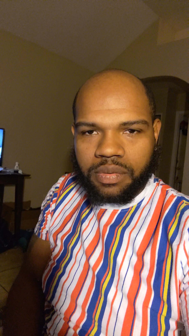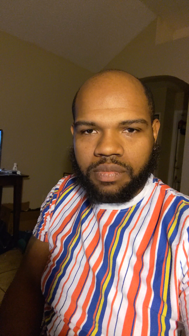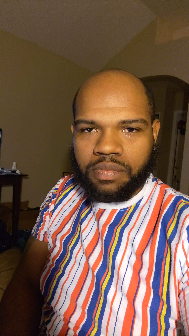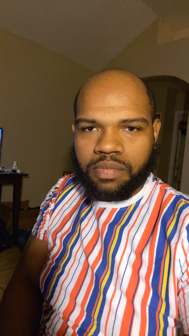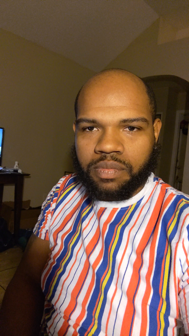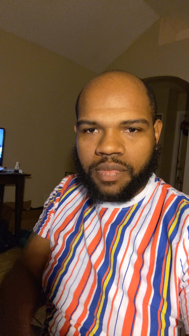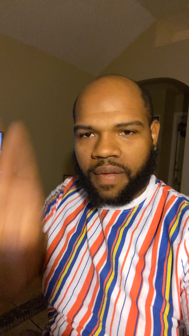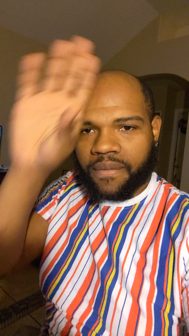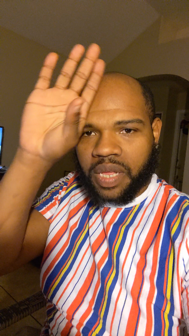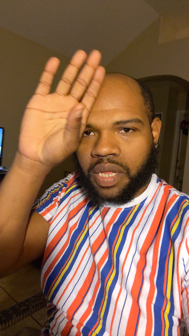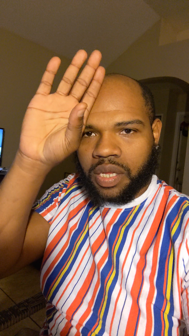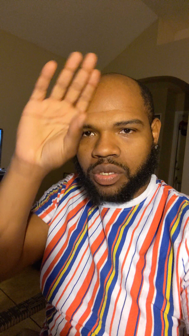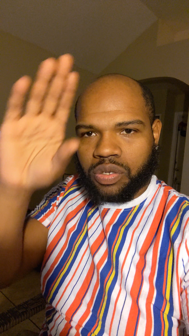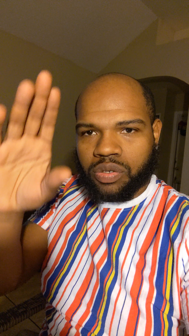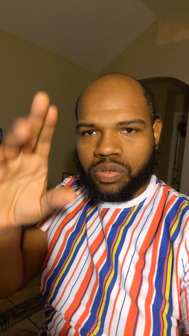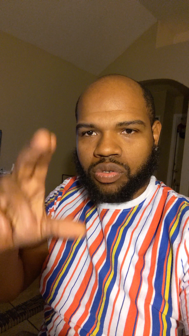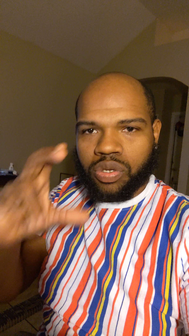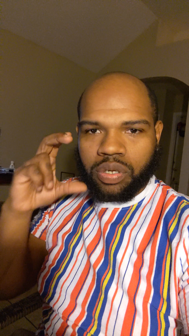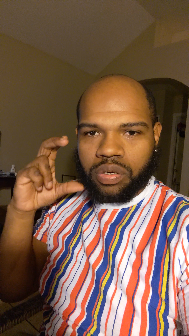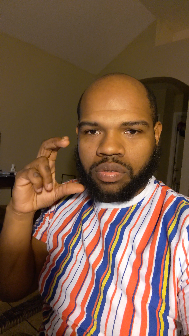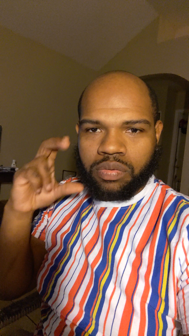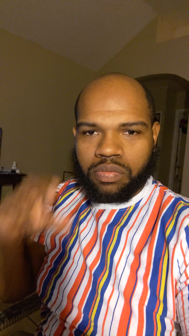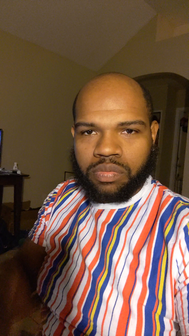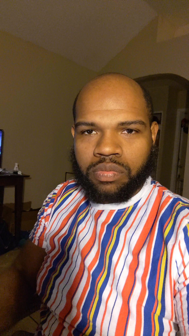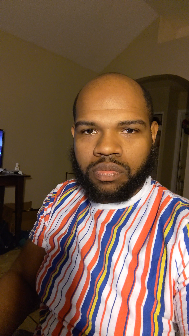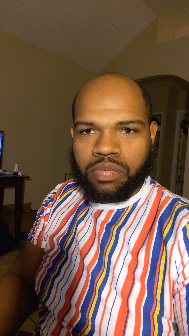fire truck